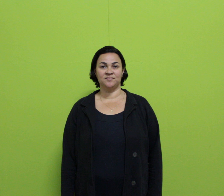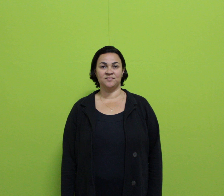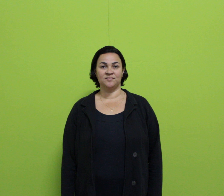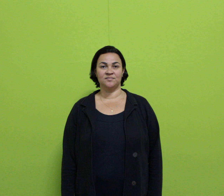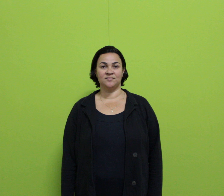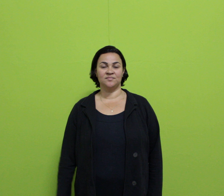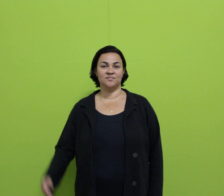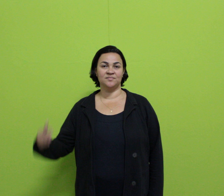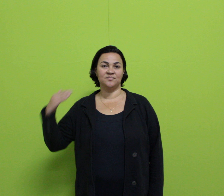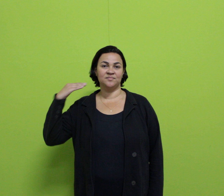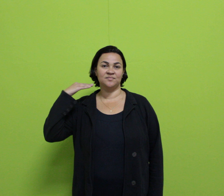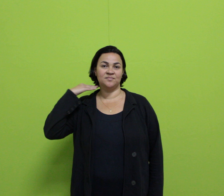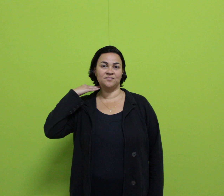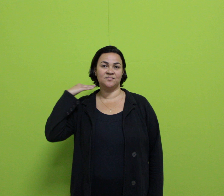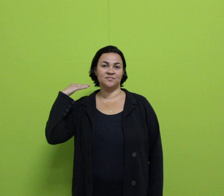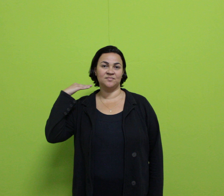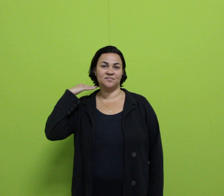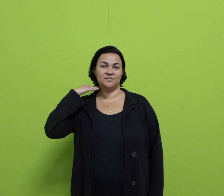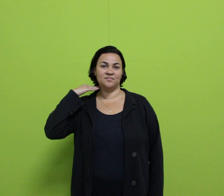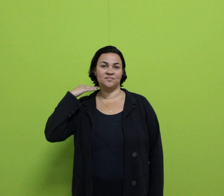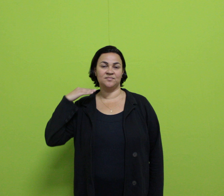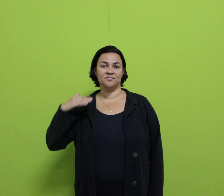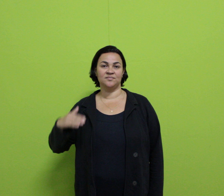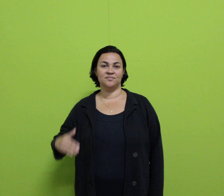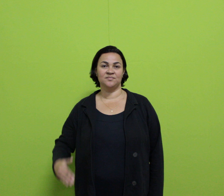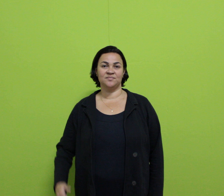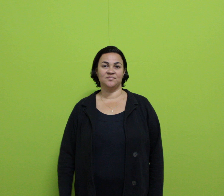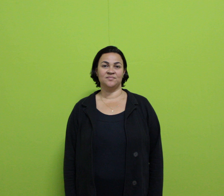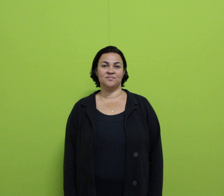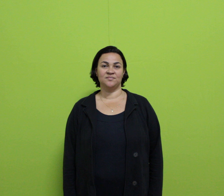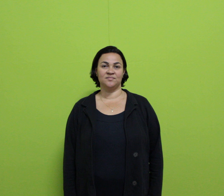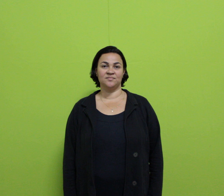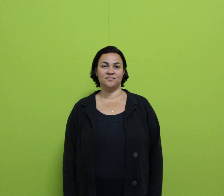banco